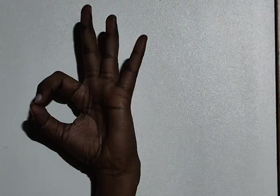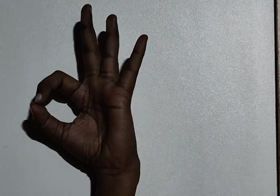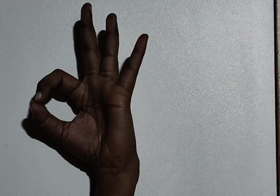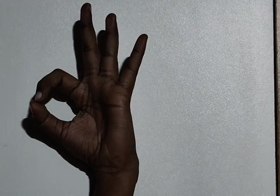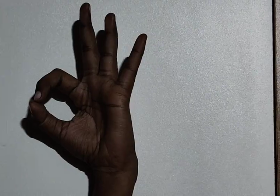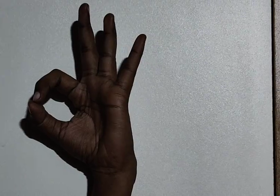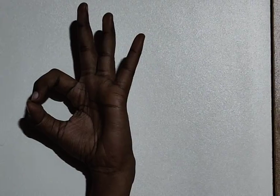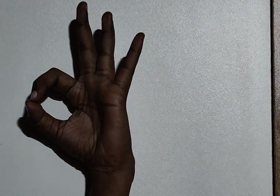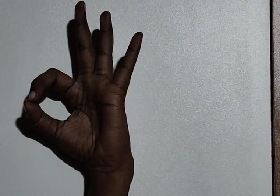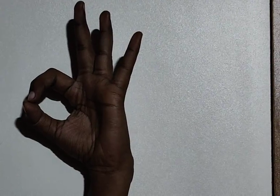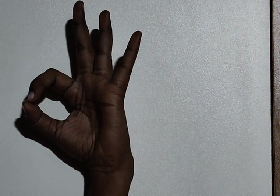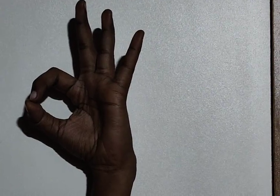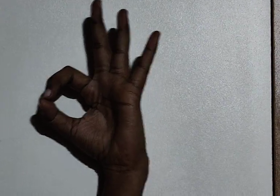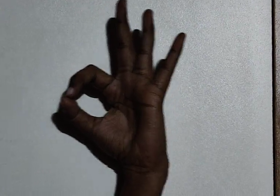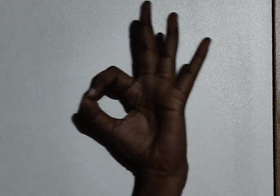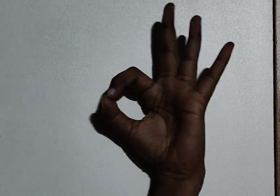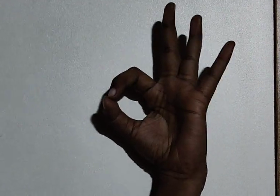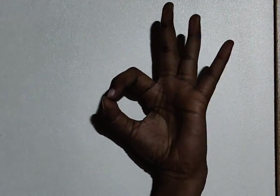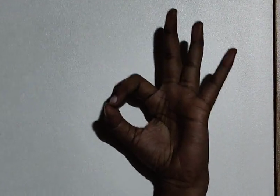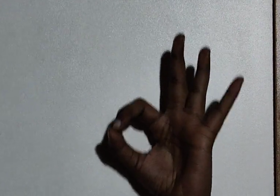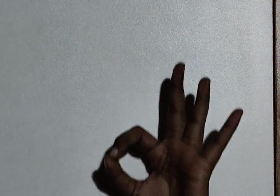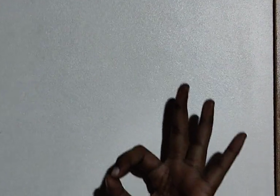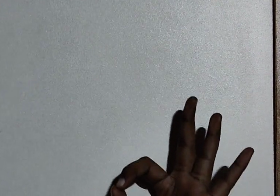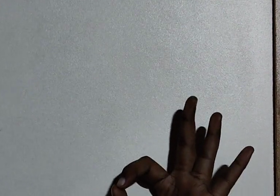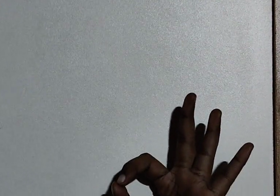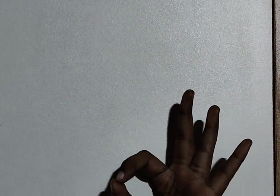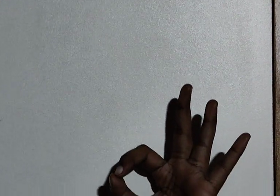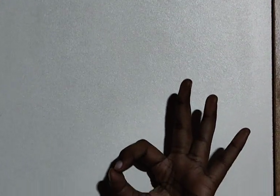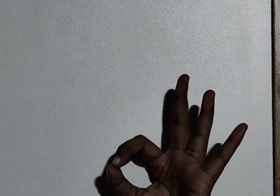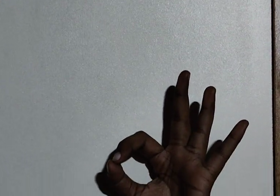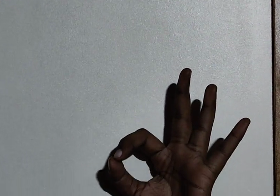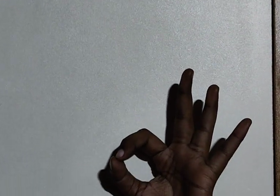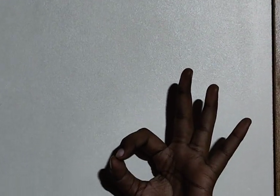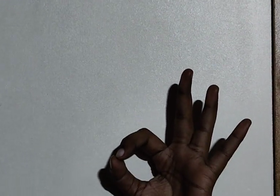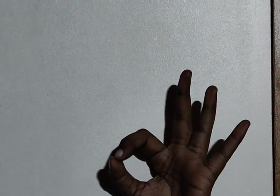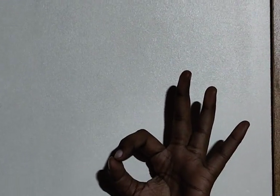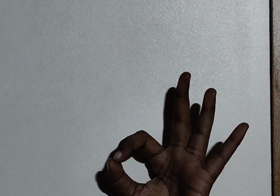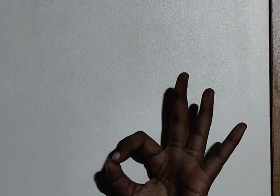ഔ